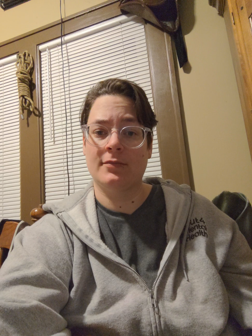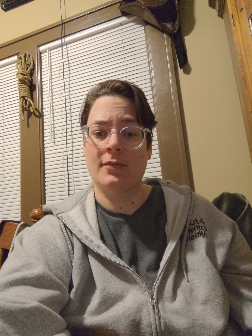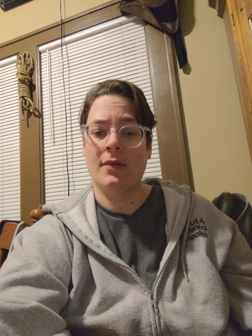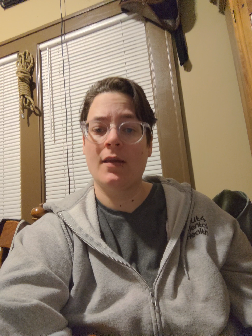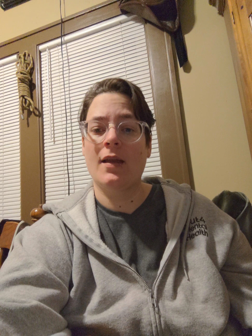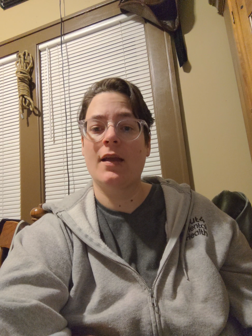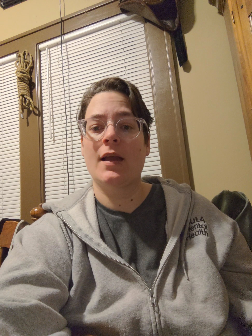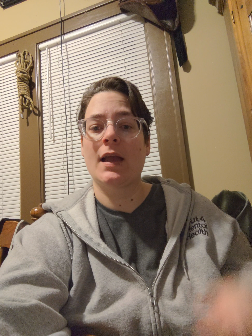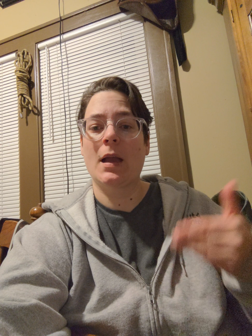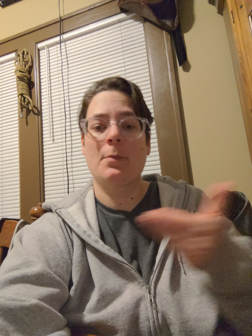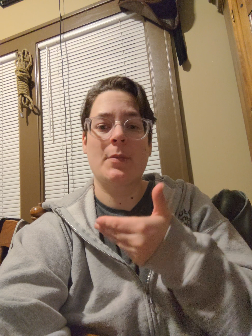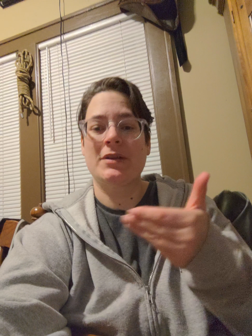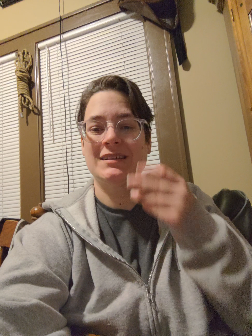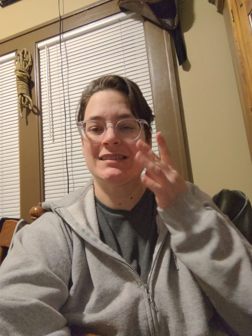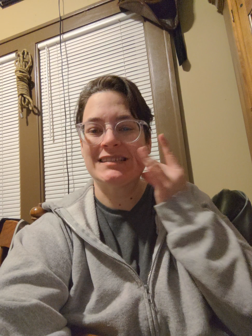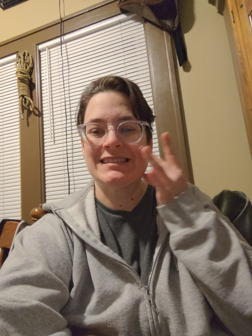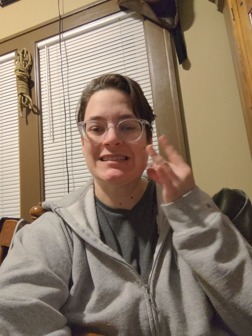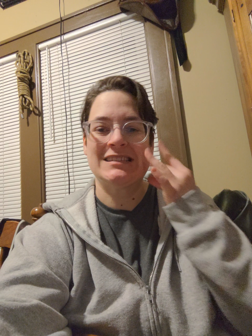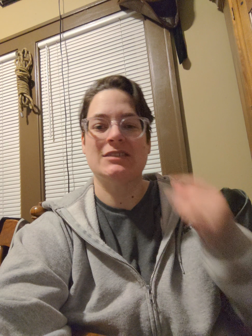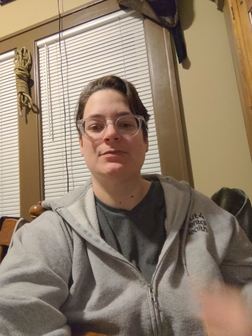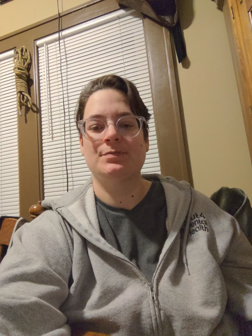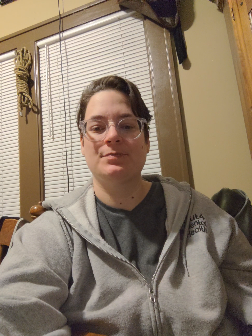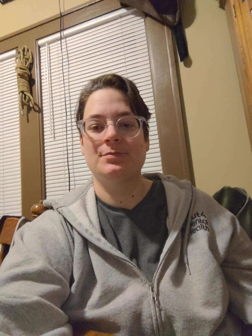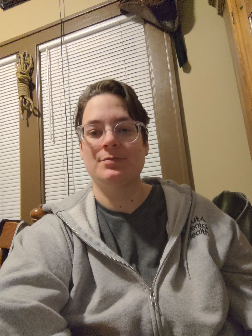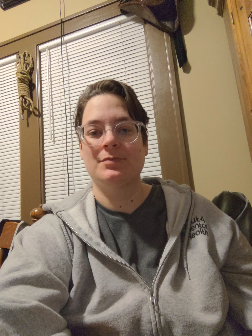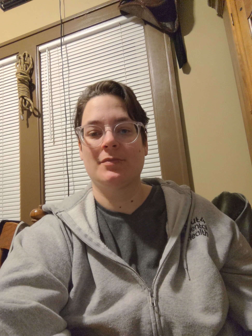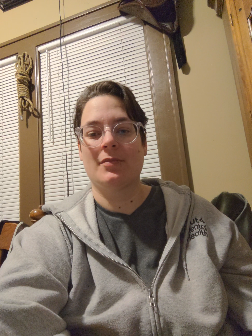kitty